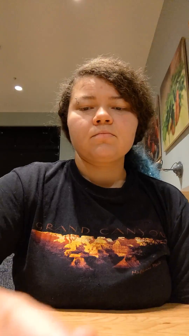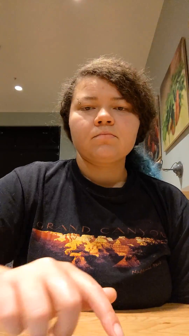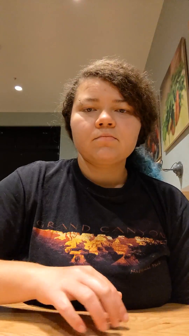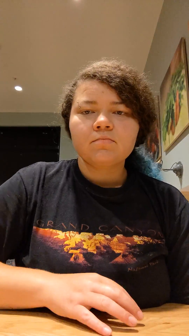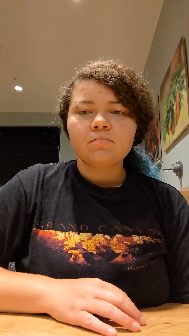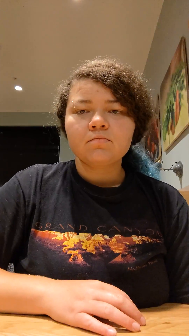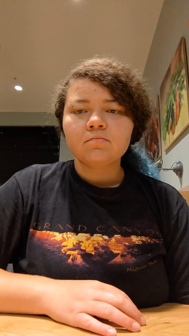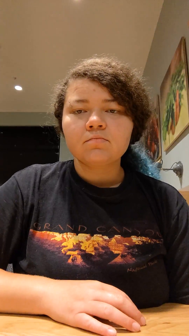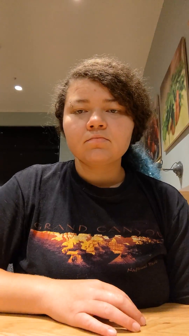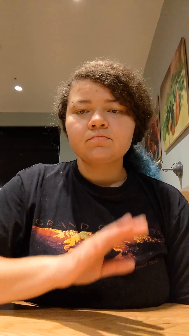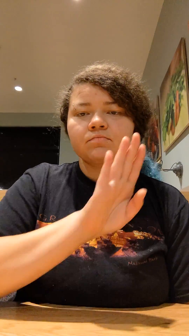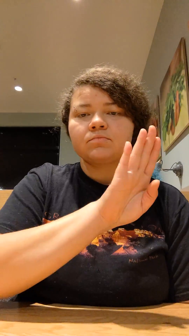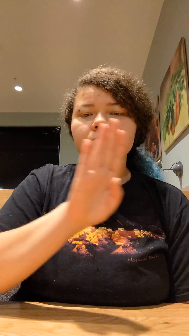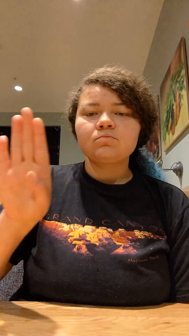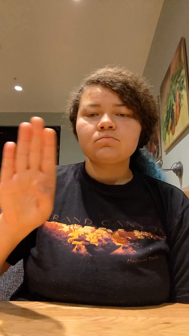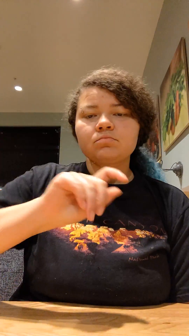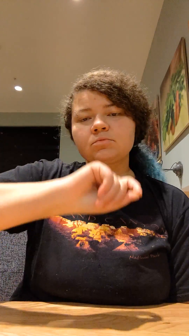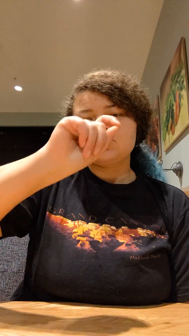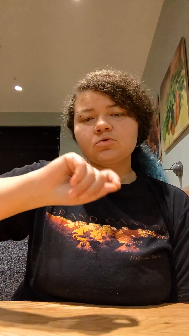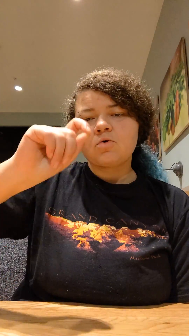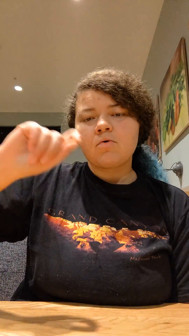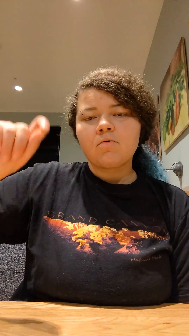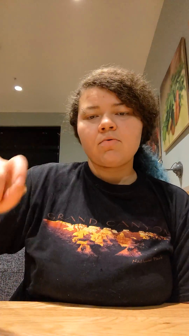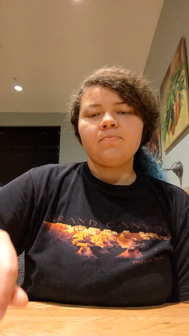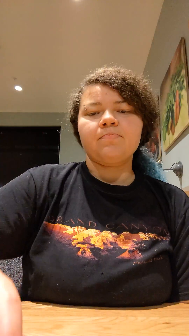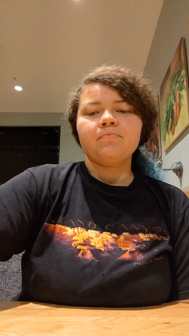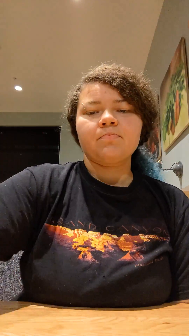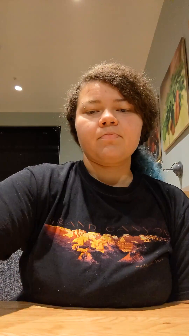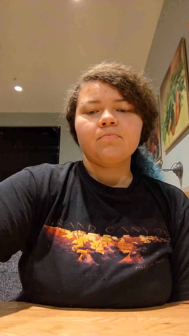chalk